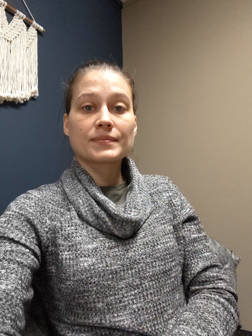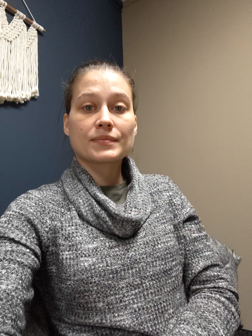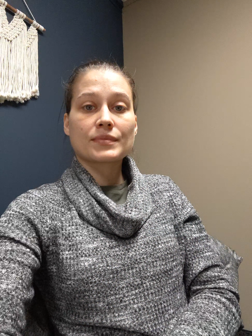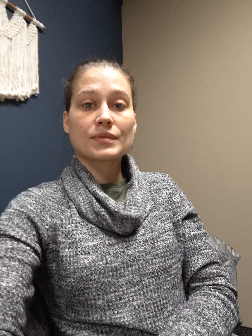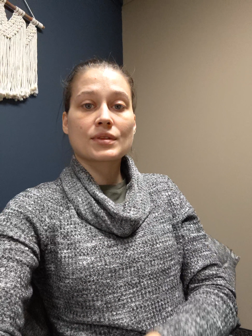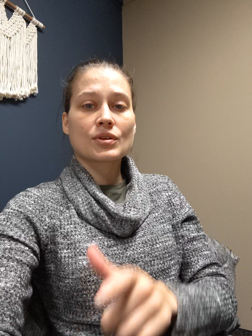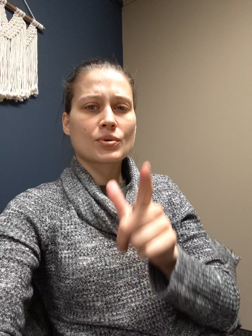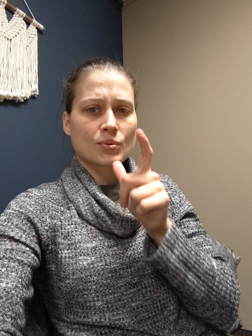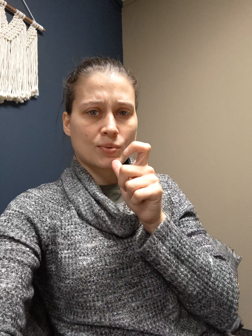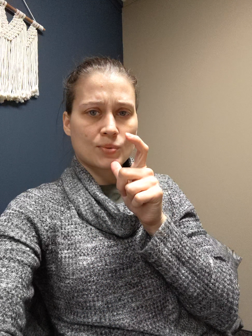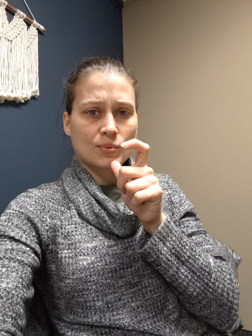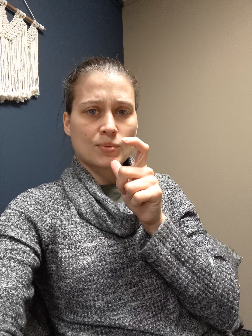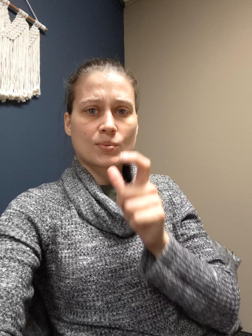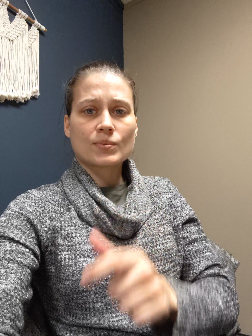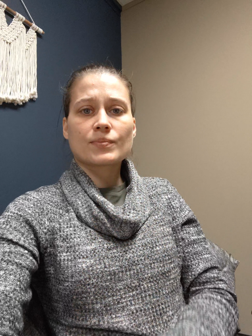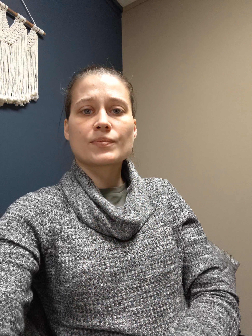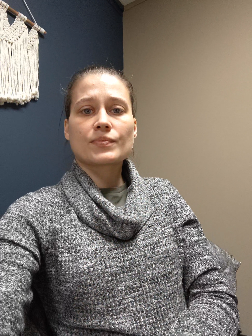who